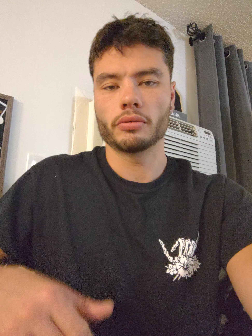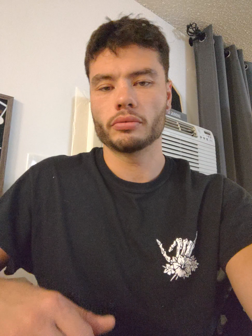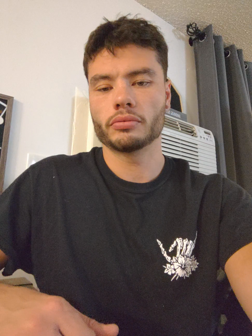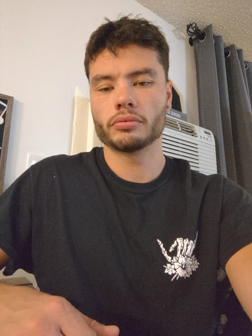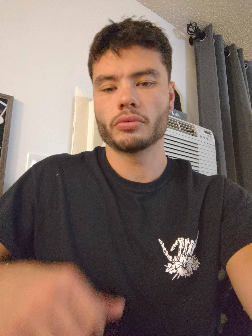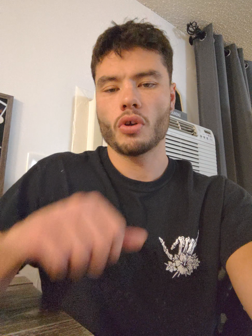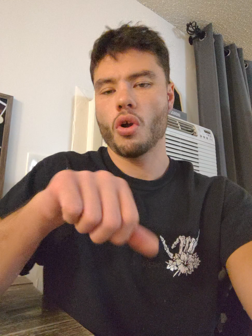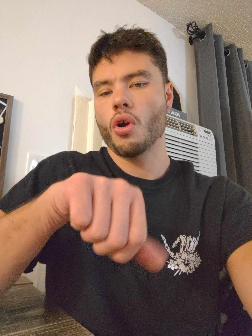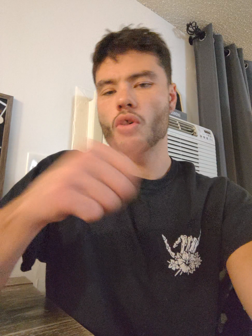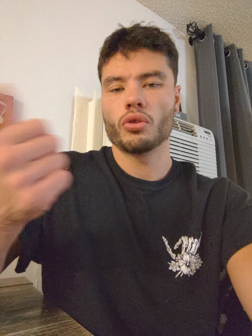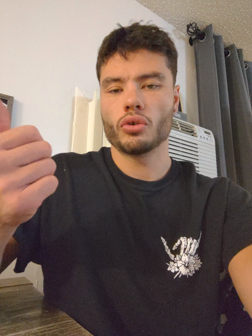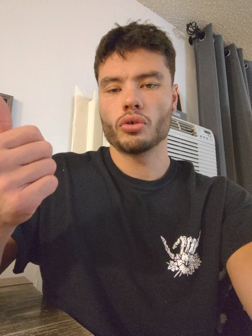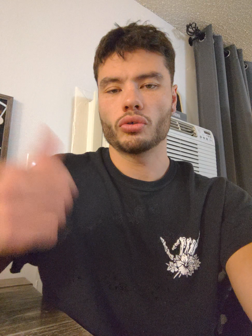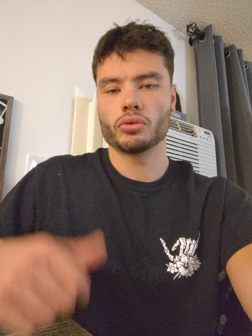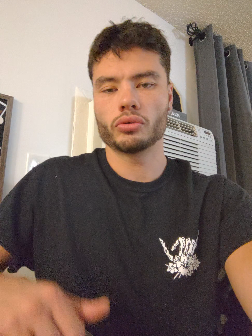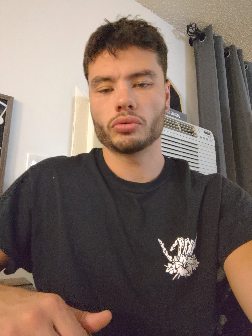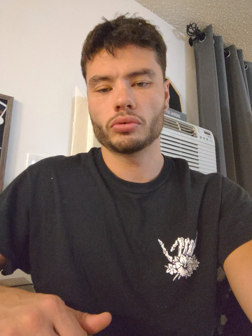another